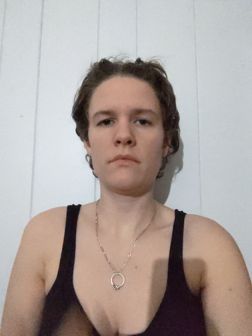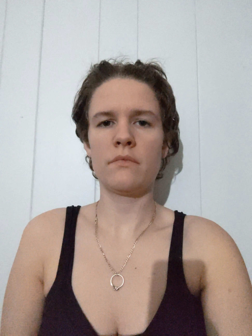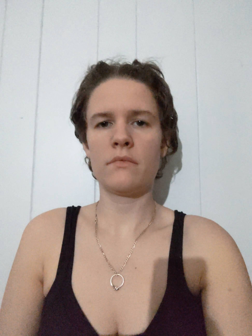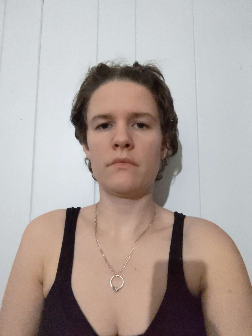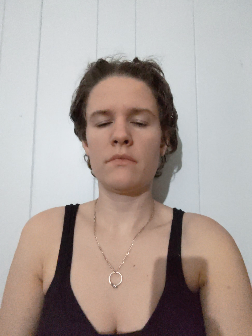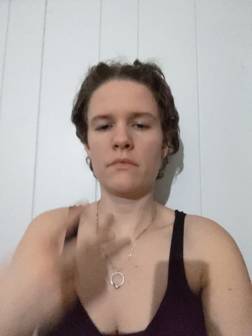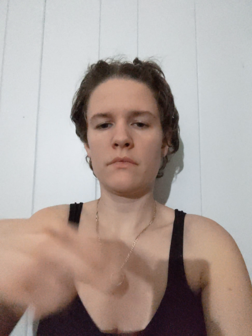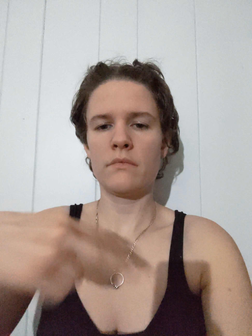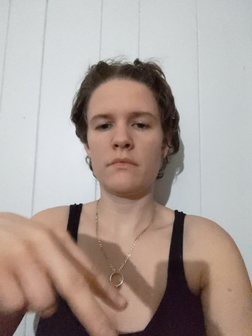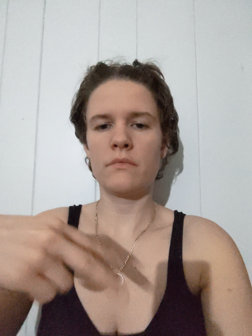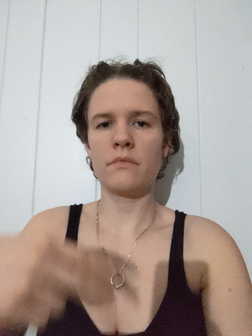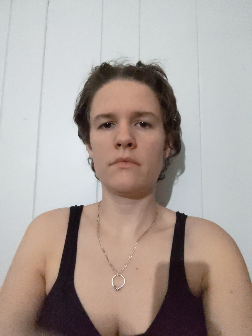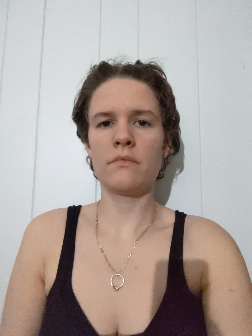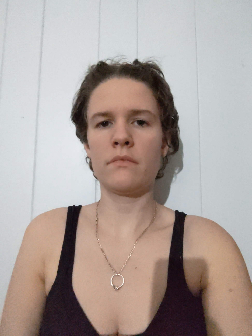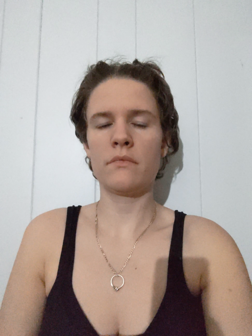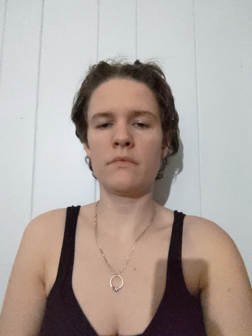dance